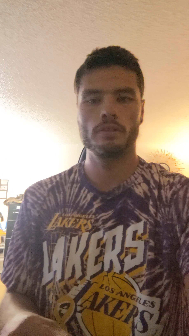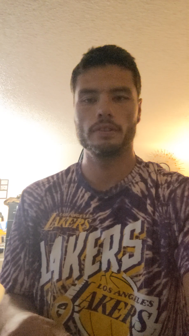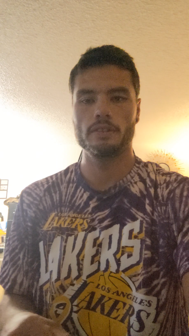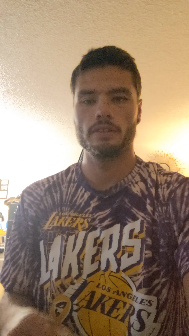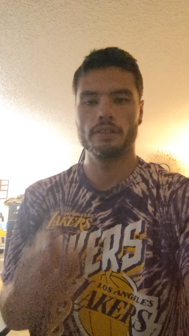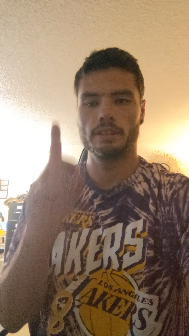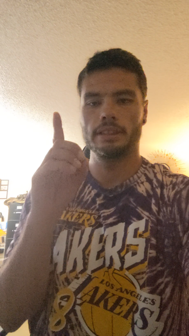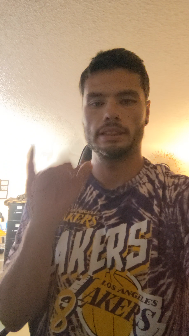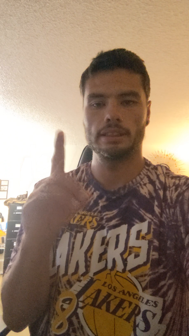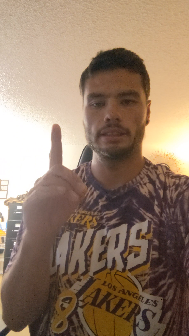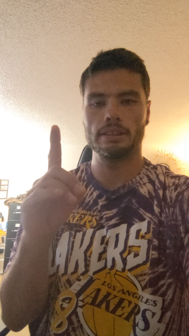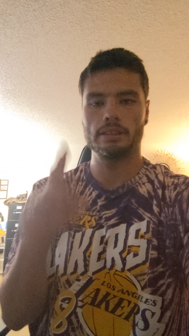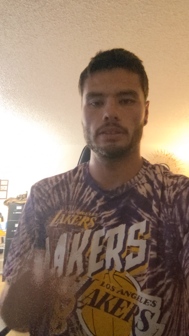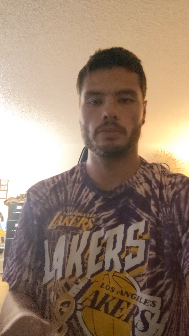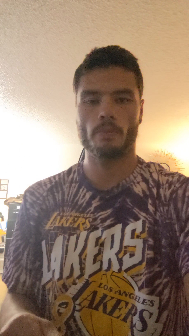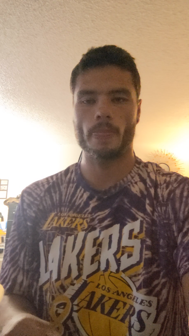did